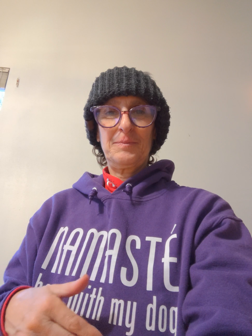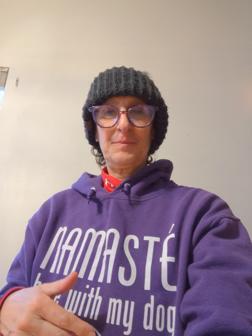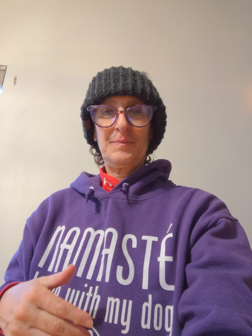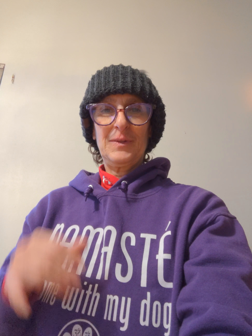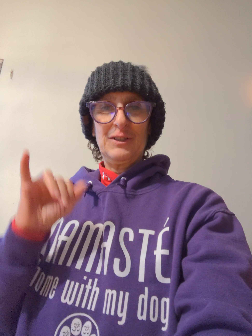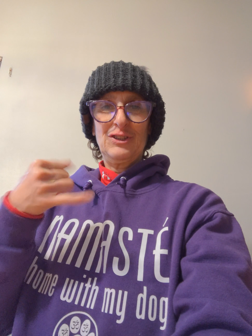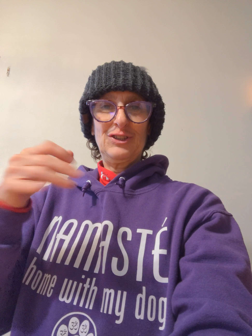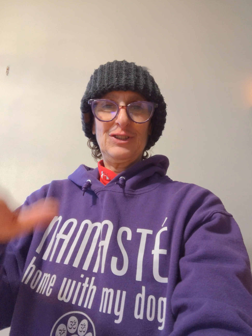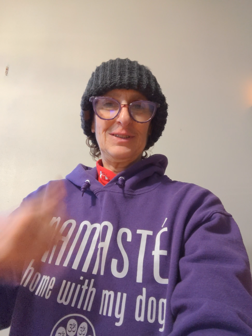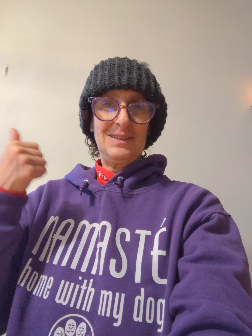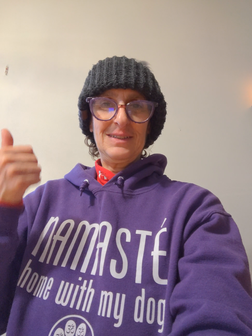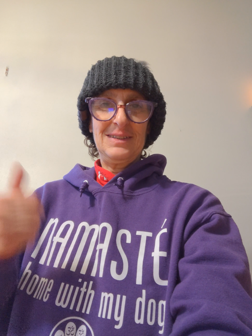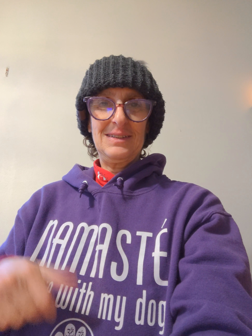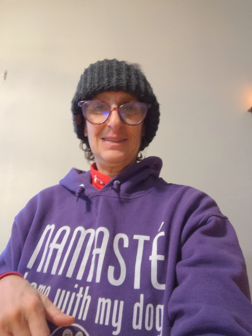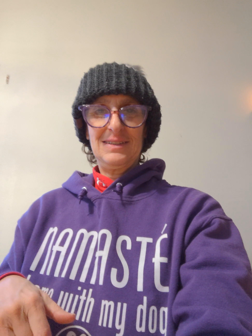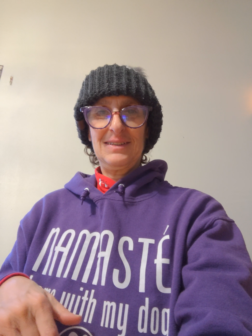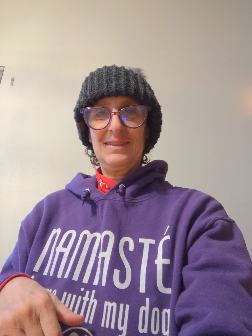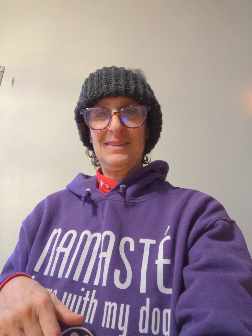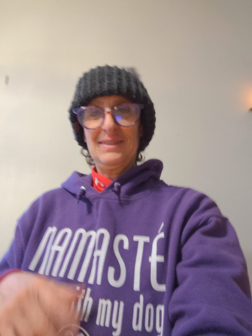jeans